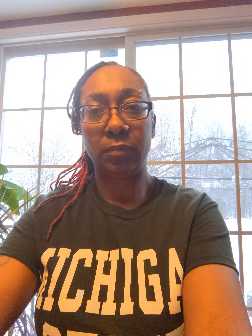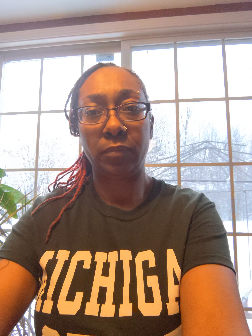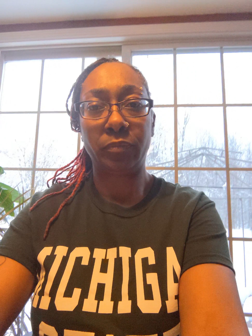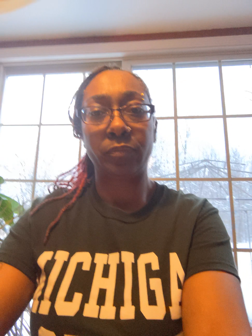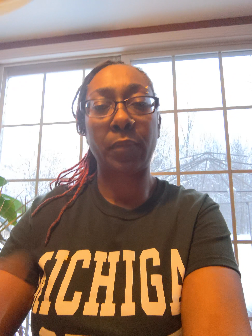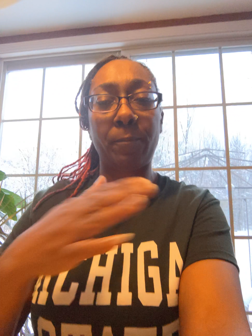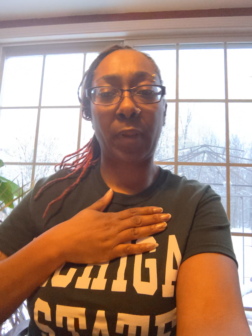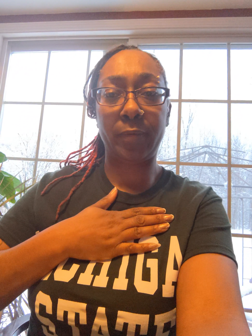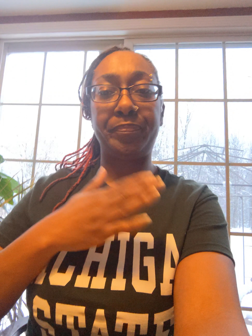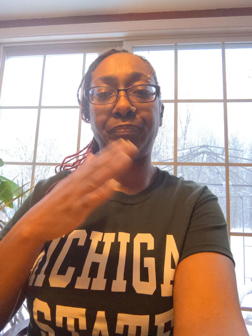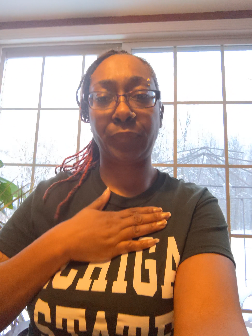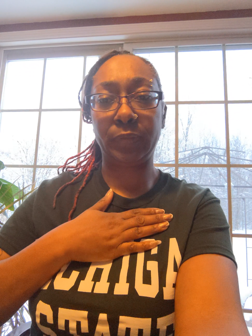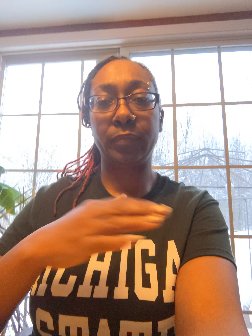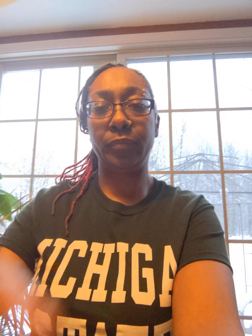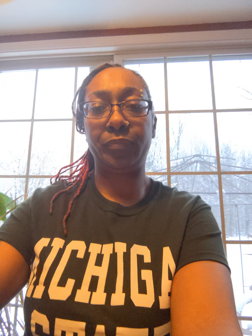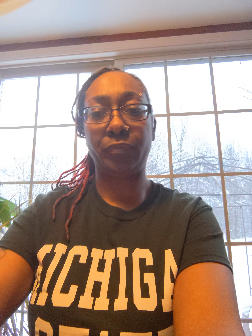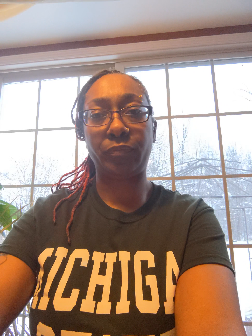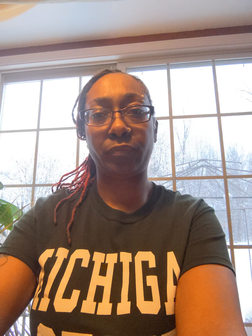my